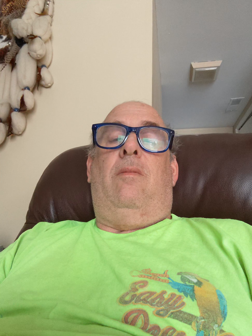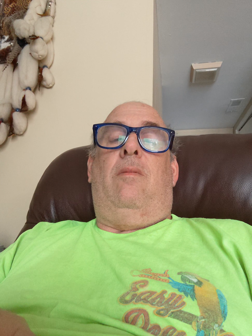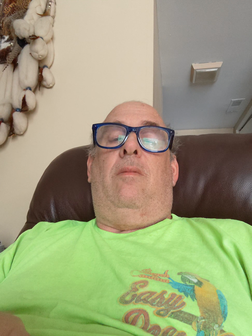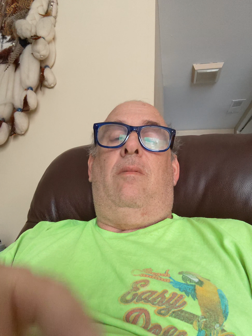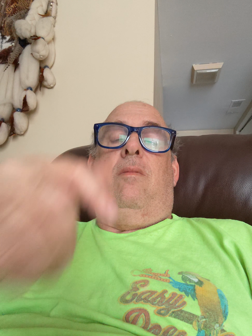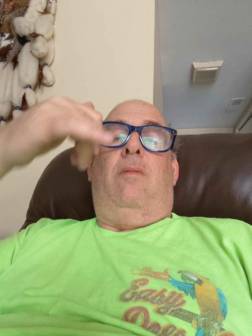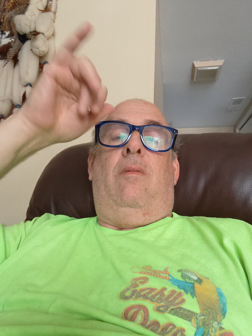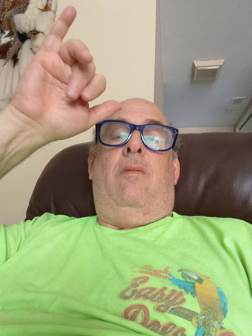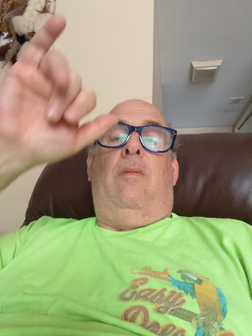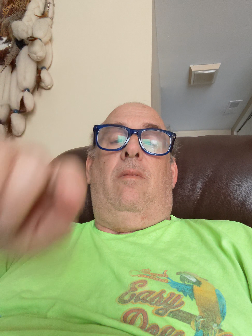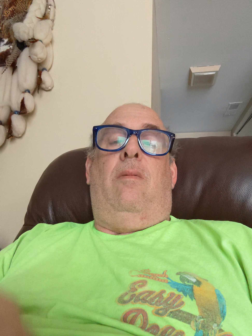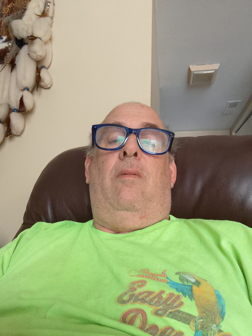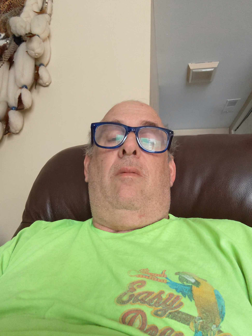cow